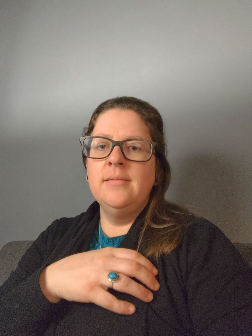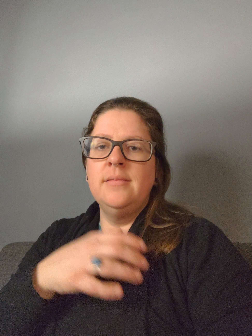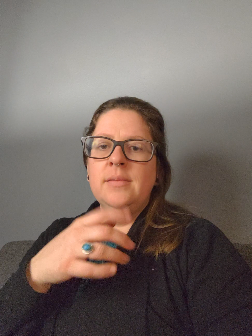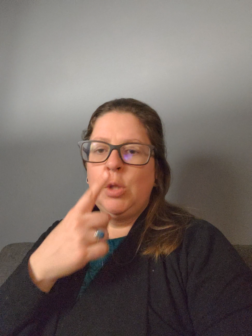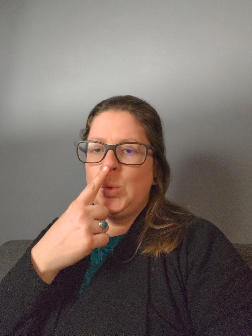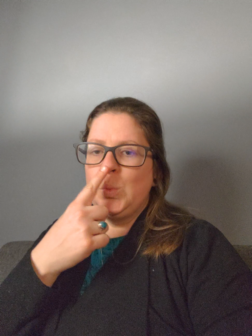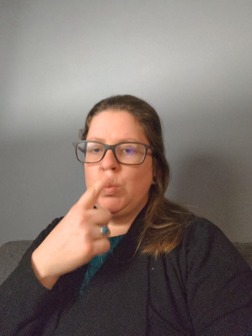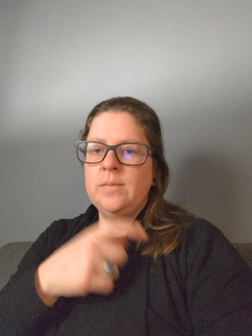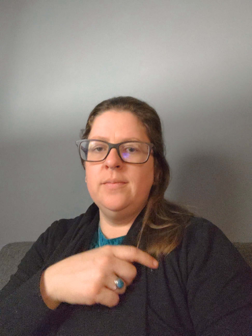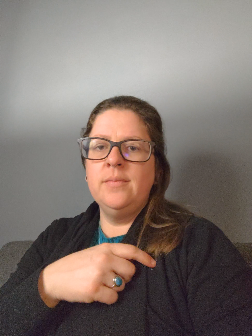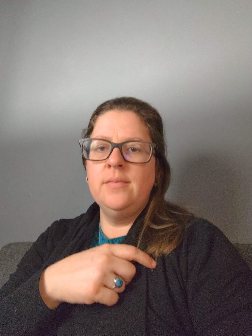nose